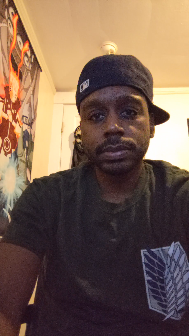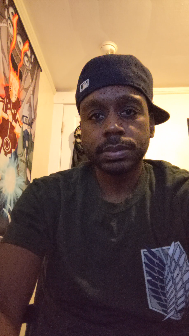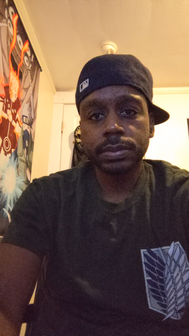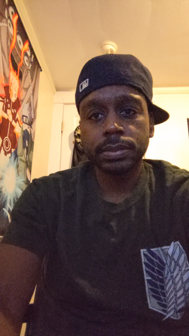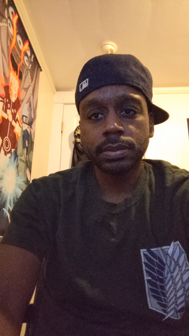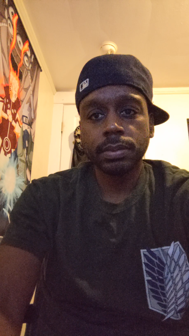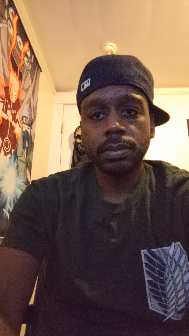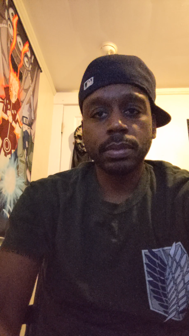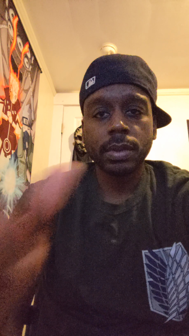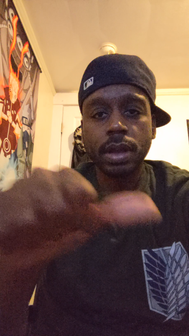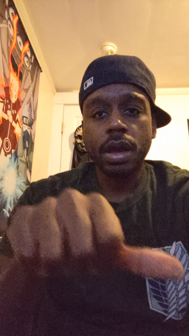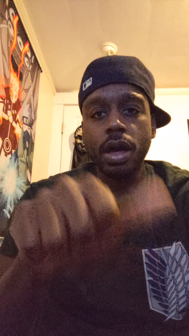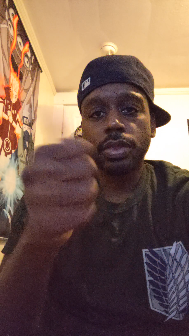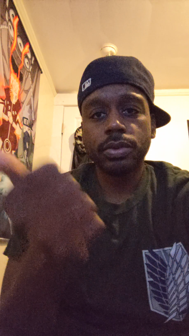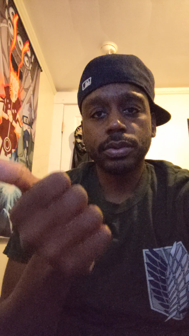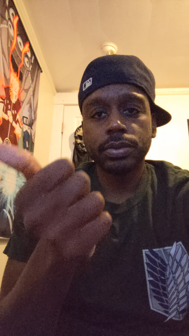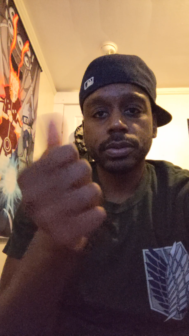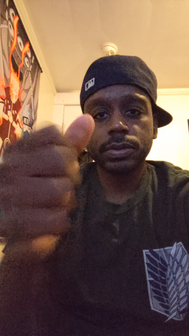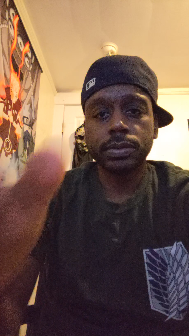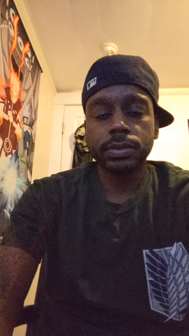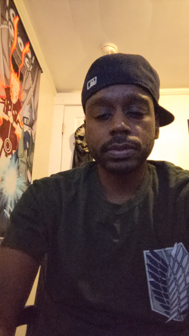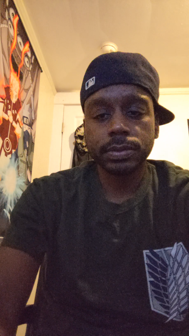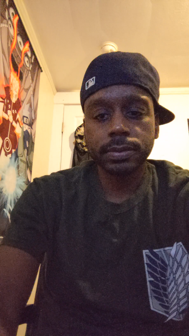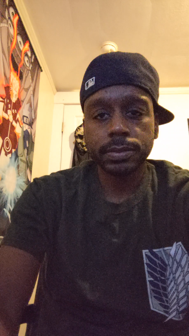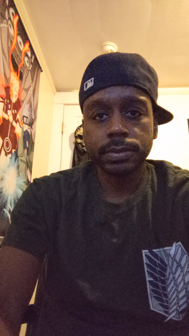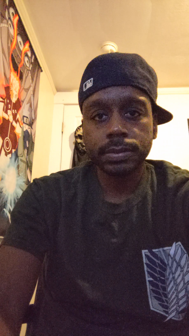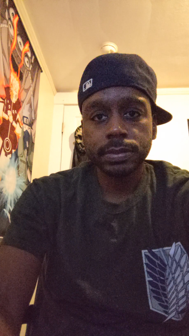other